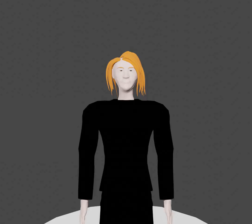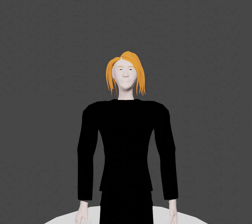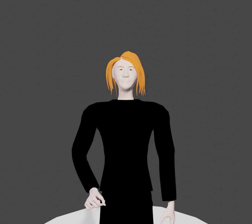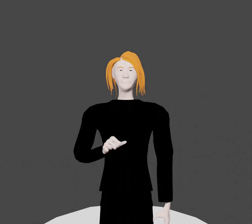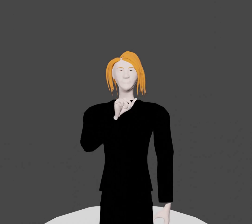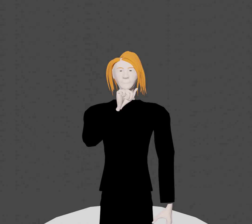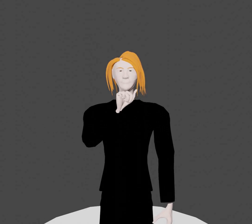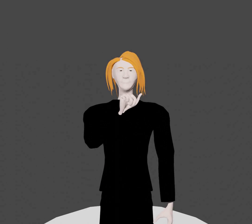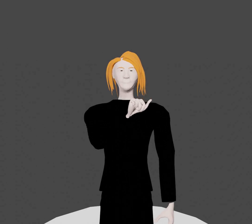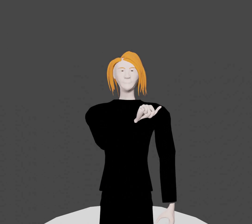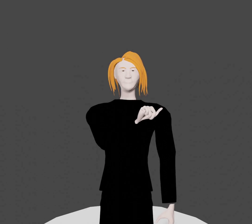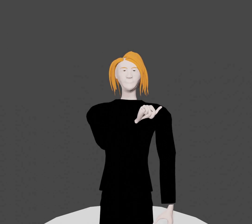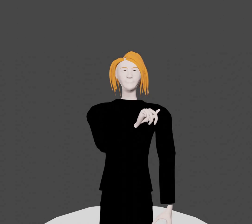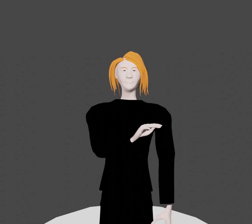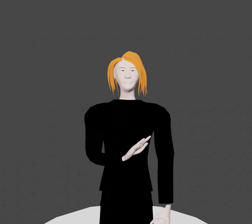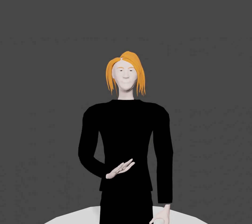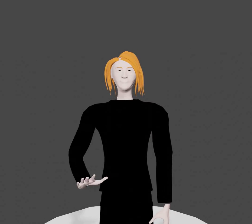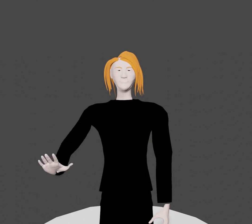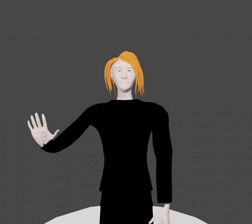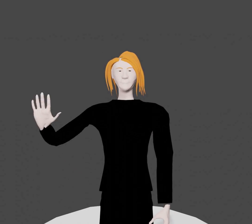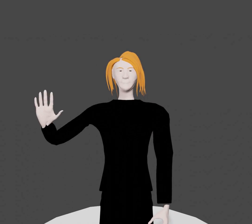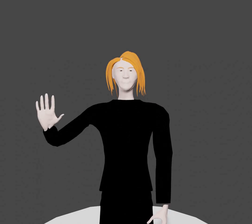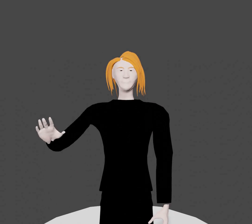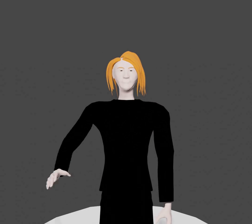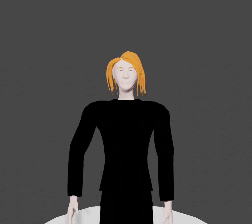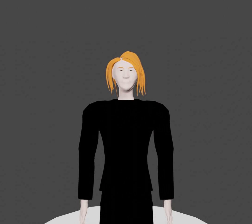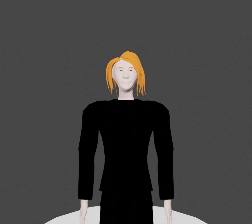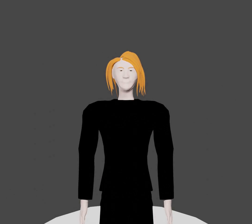Asia